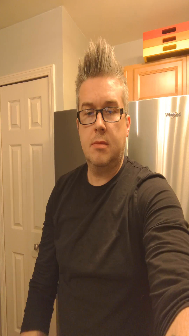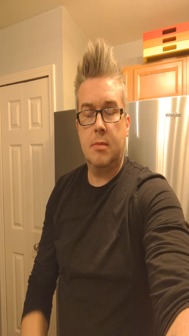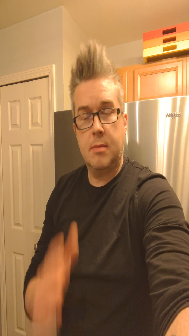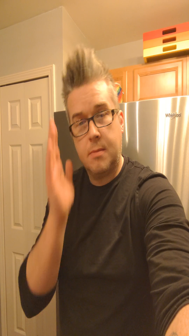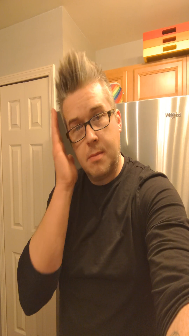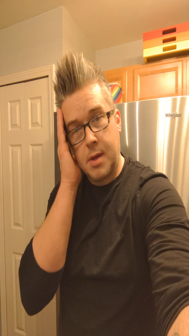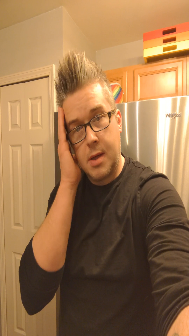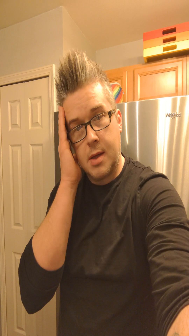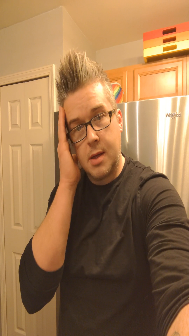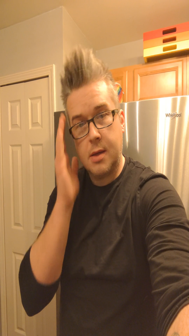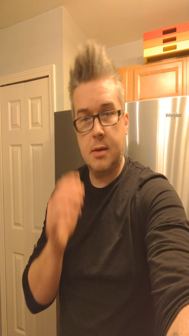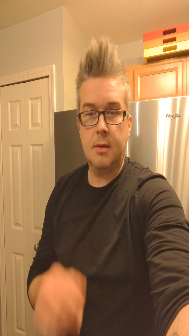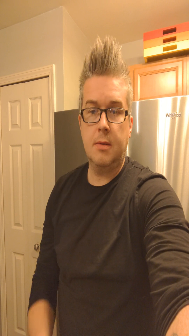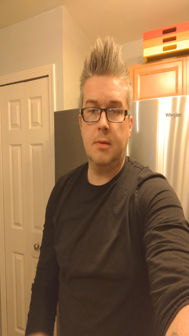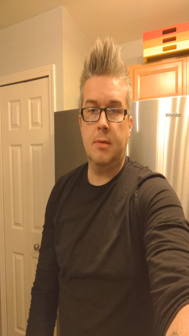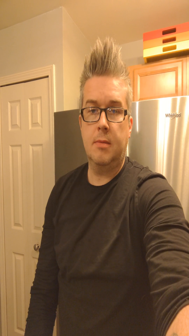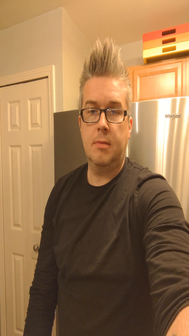bed